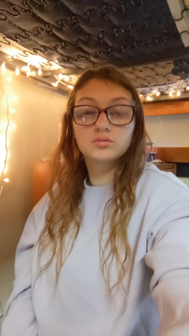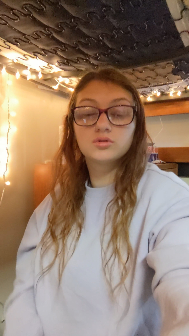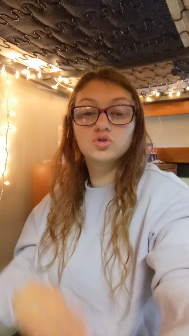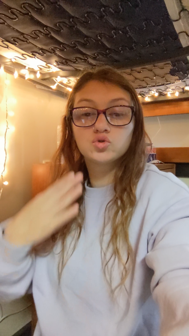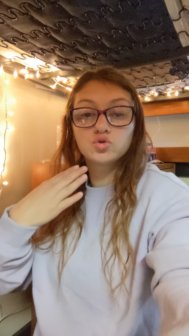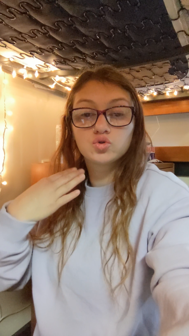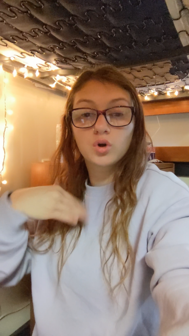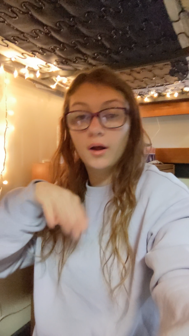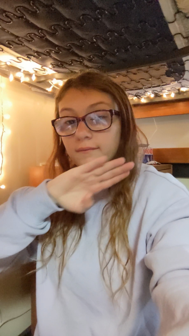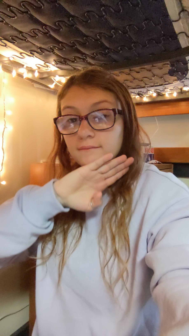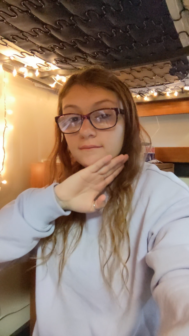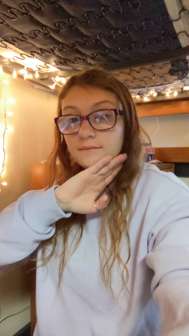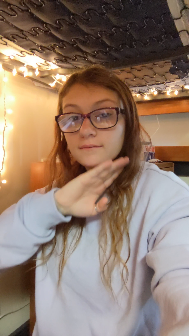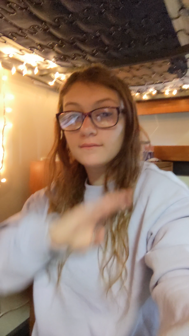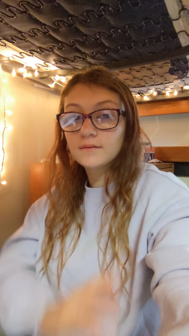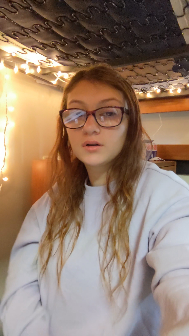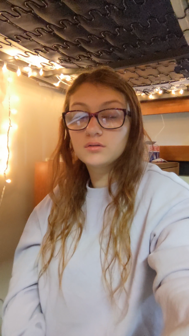scarf